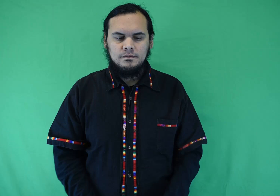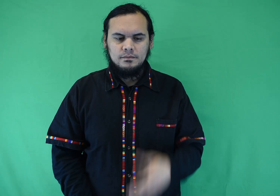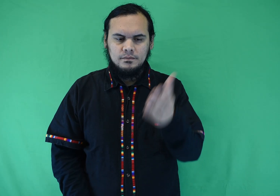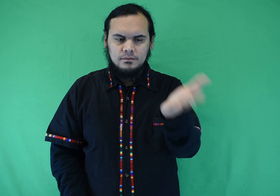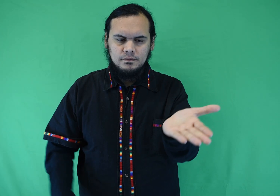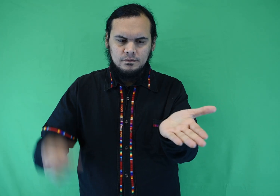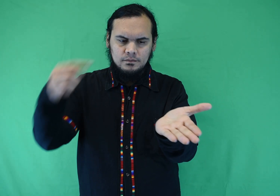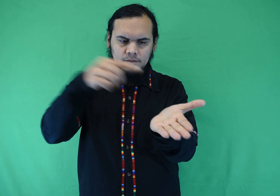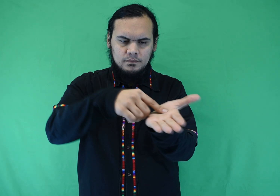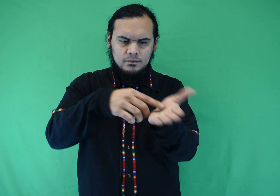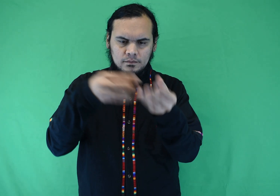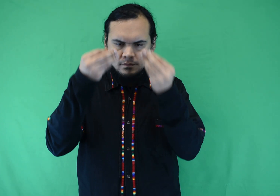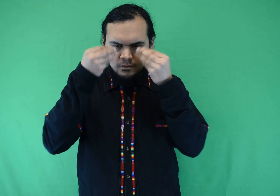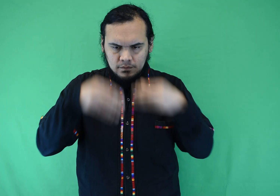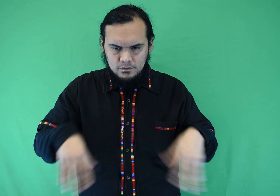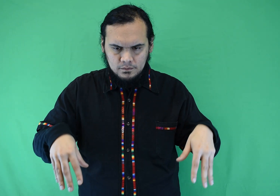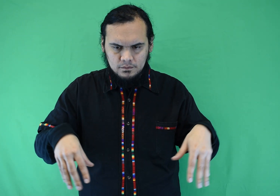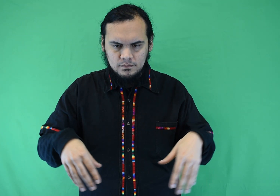perder